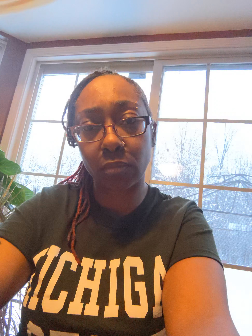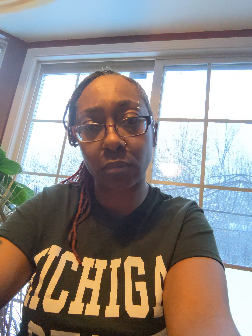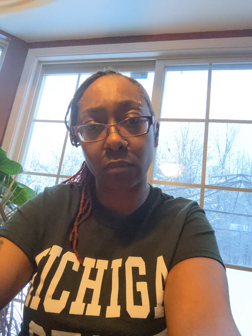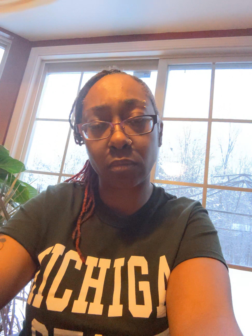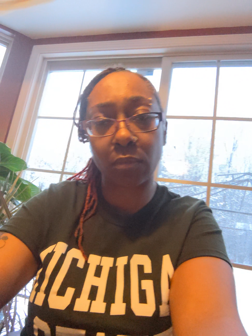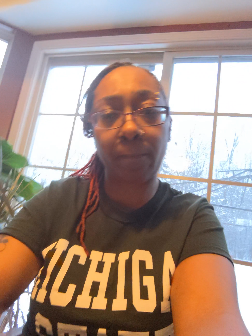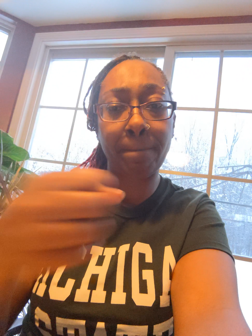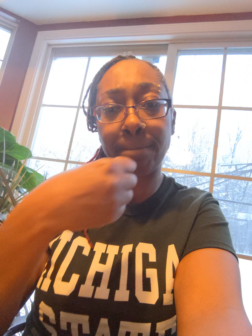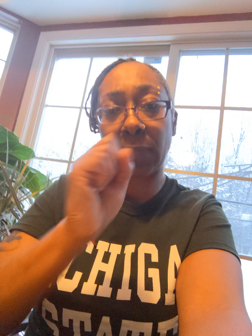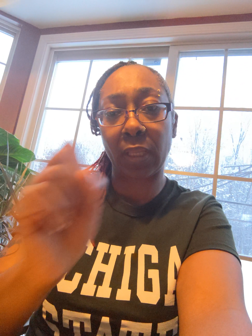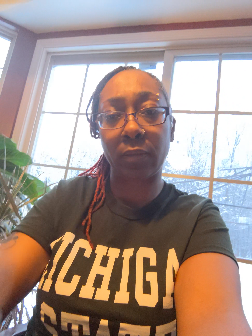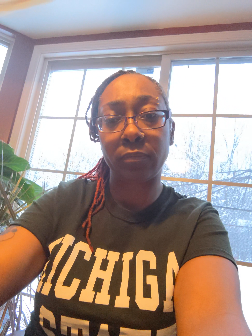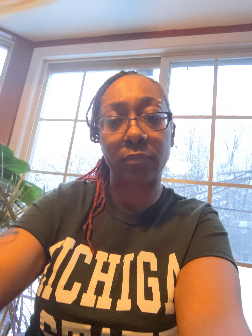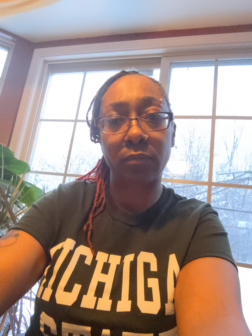make